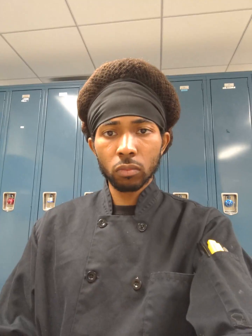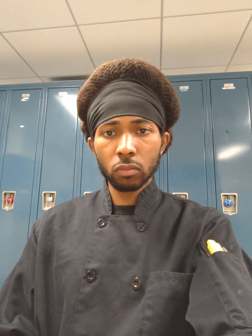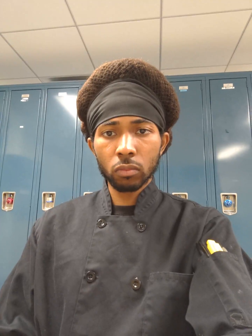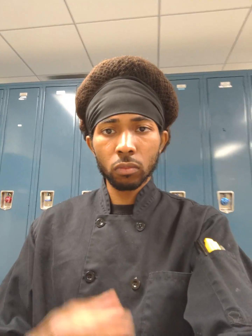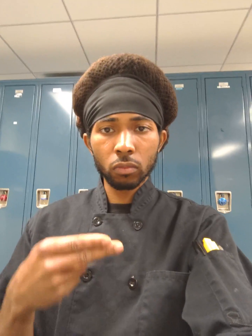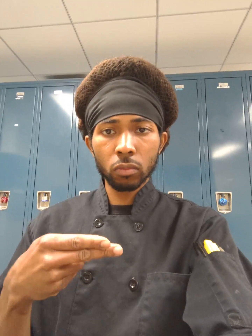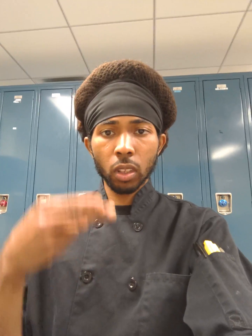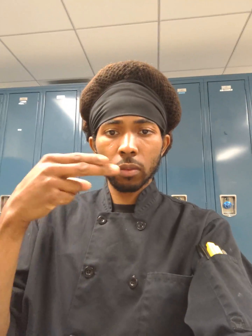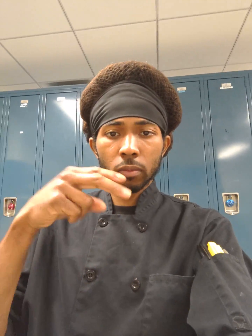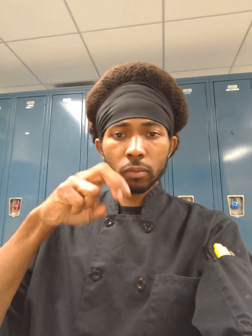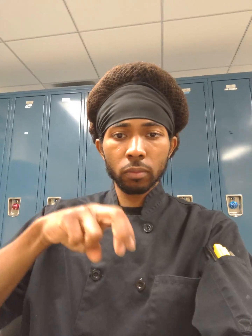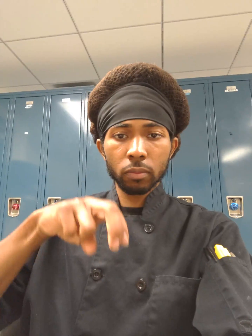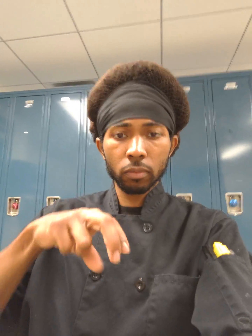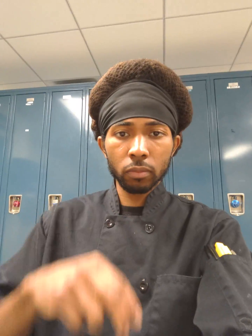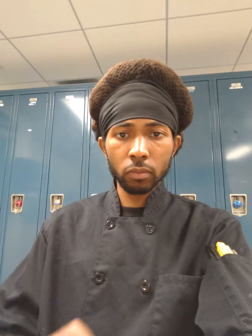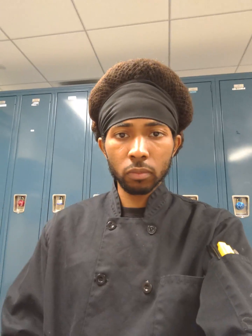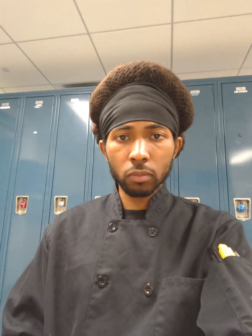high chair